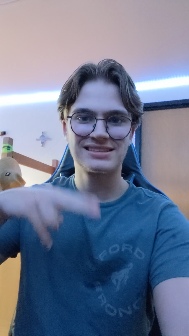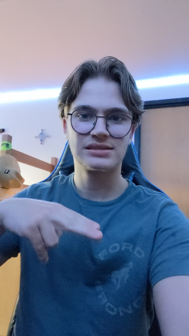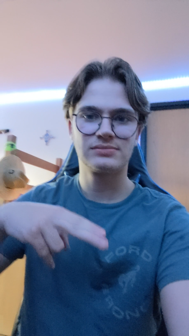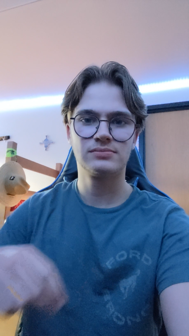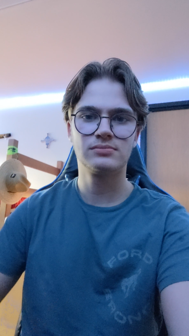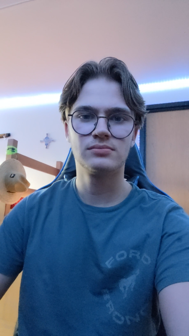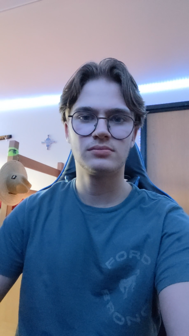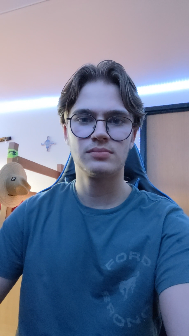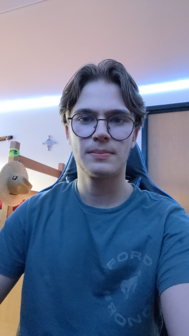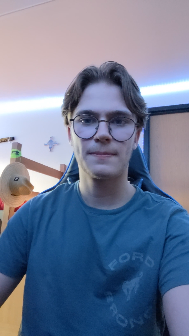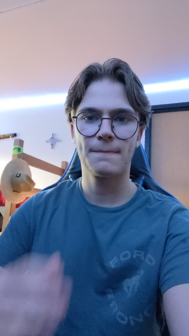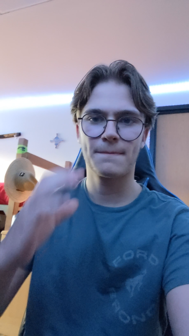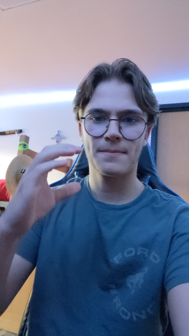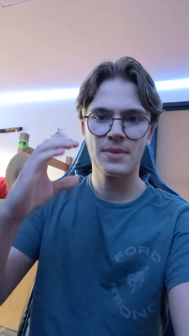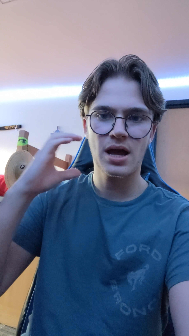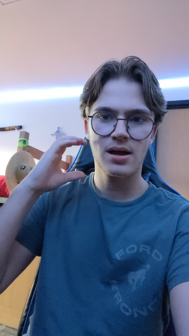bus